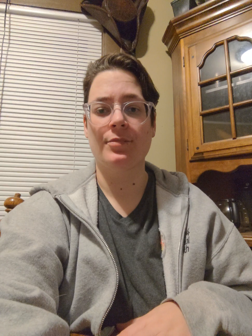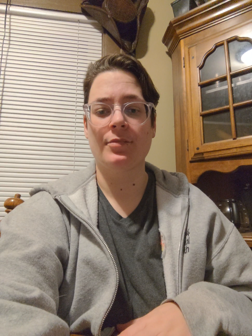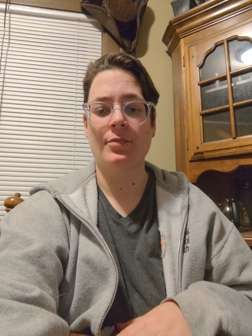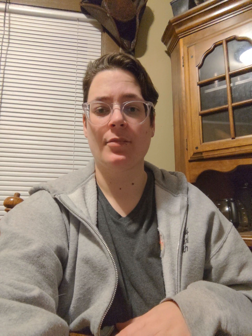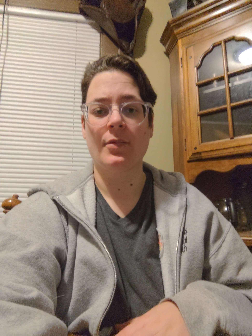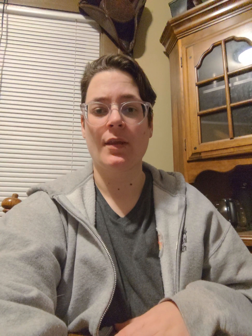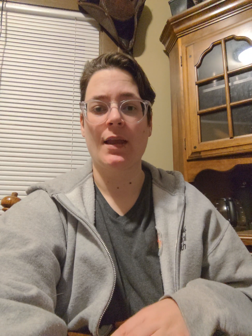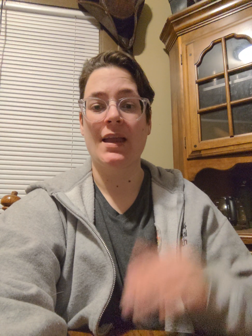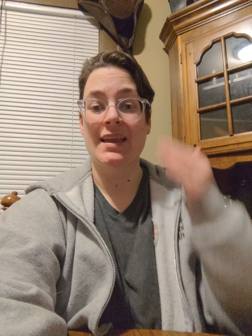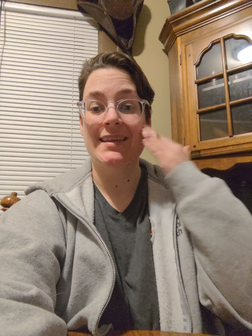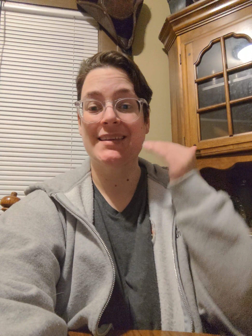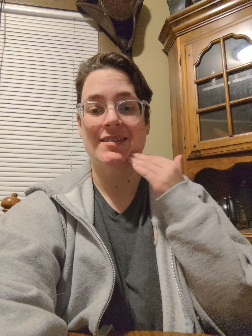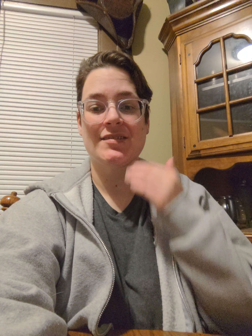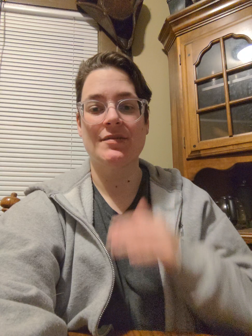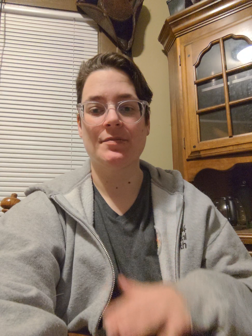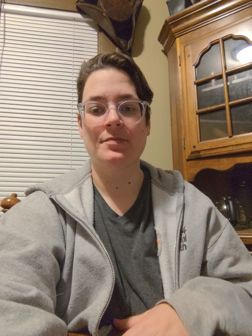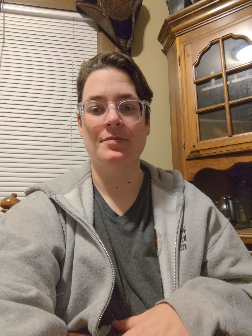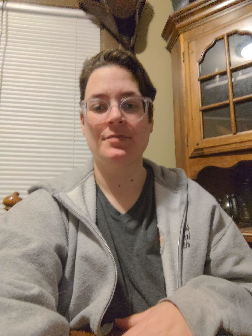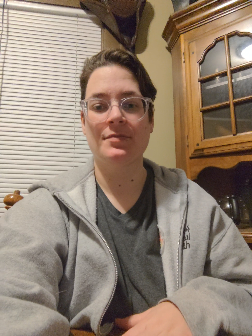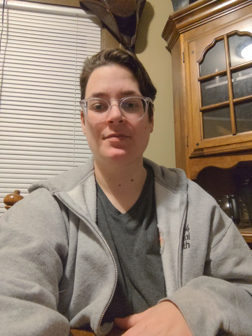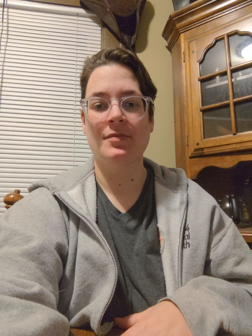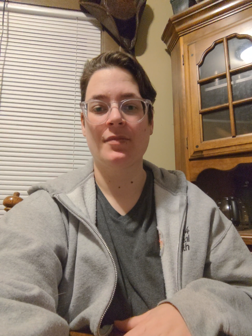head